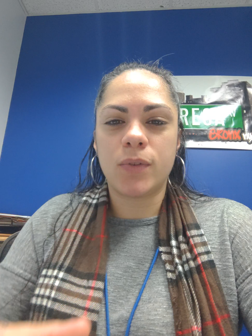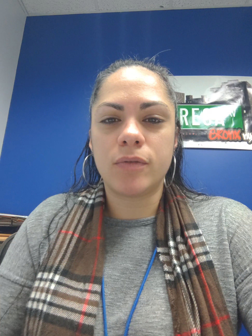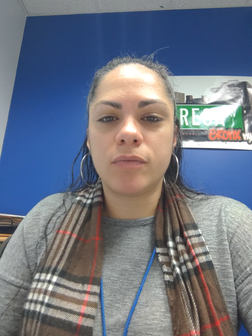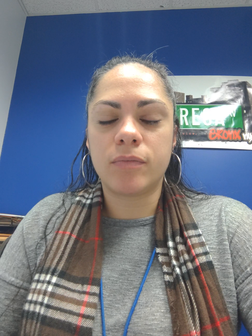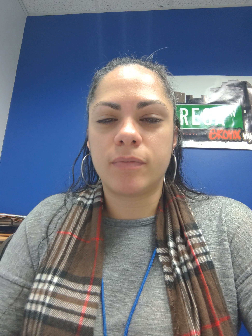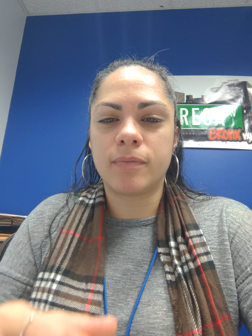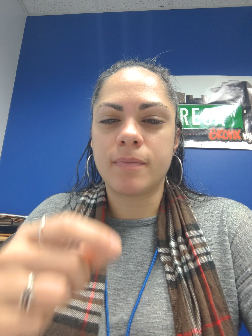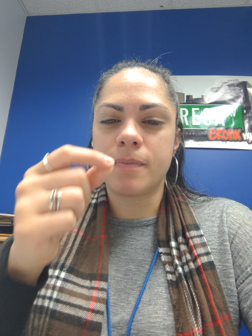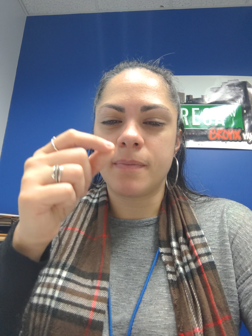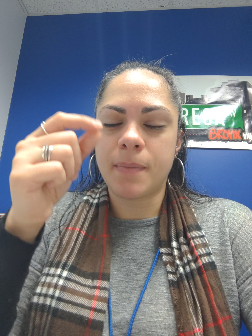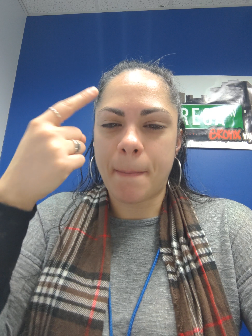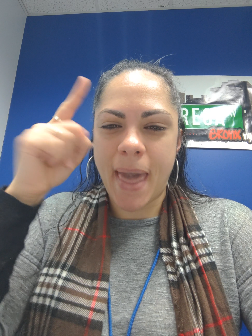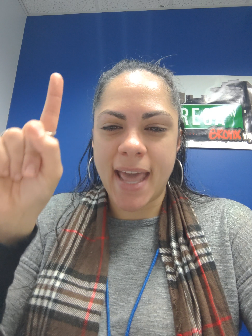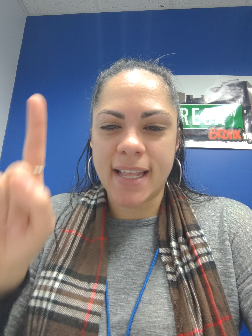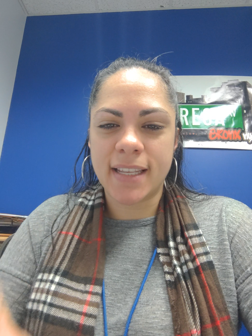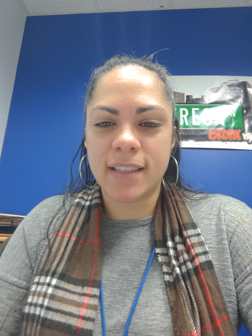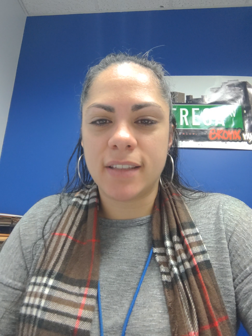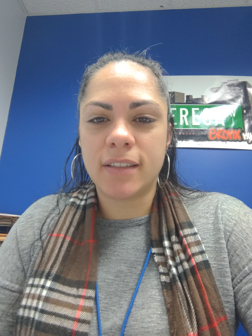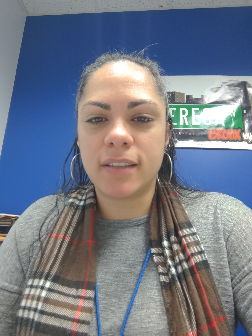penny